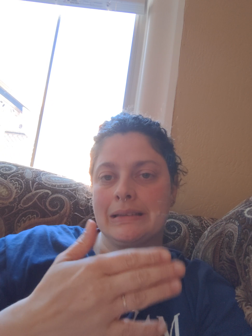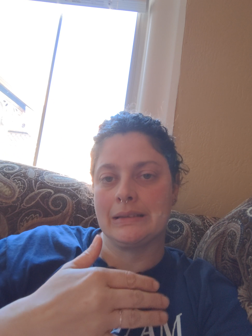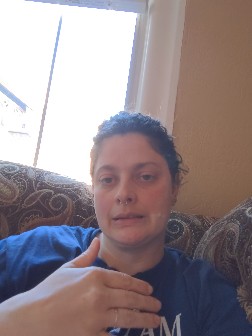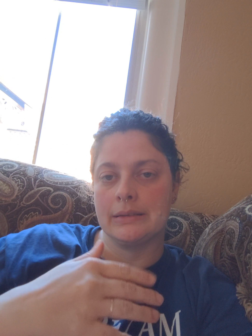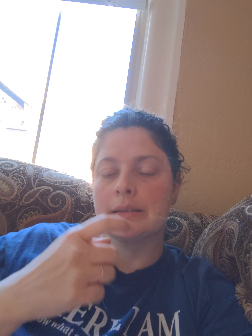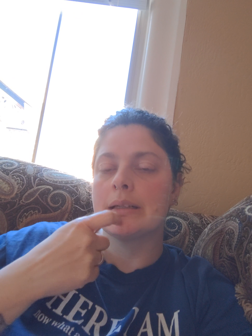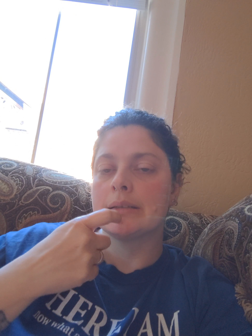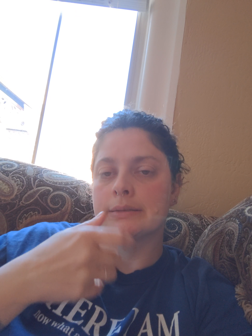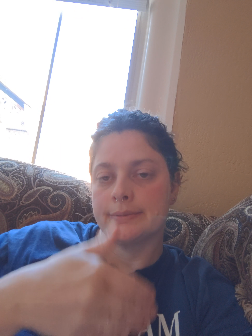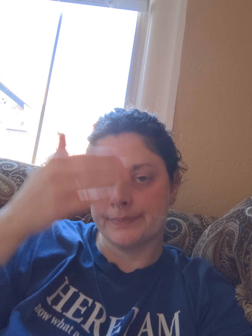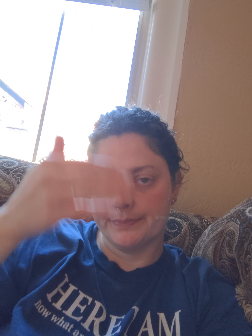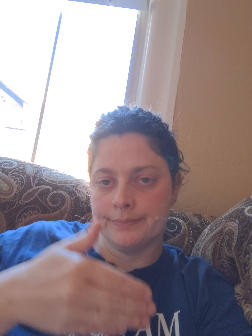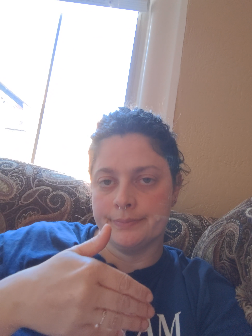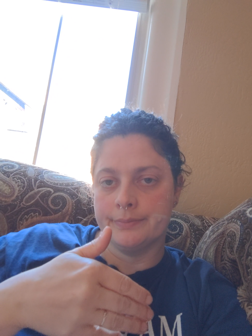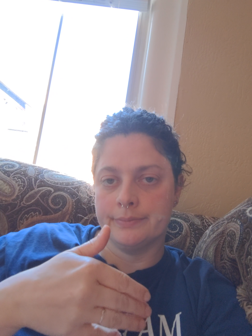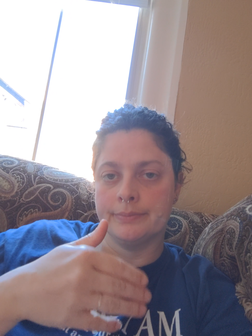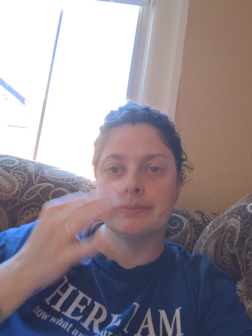window